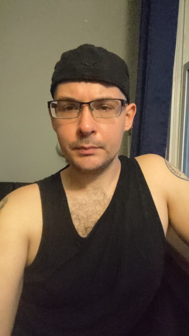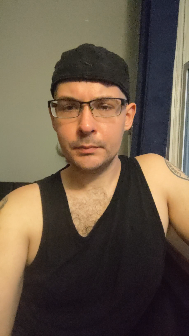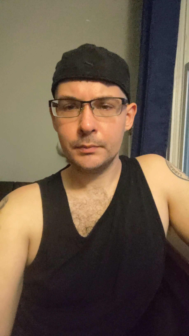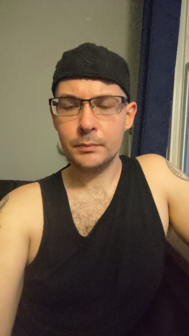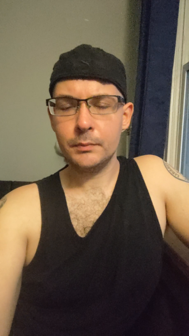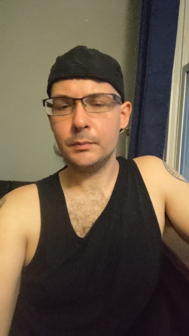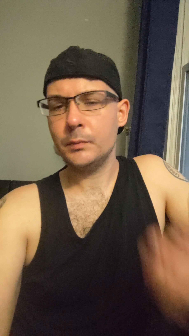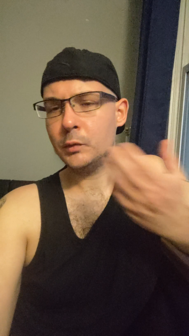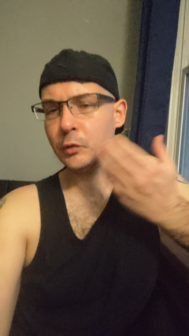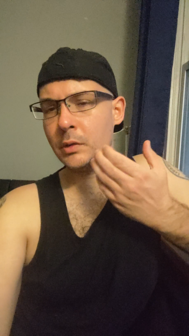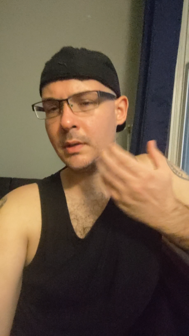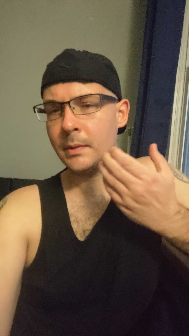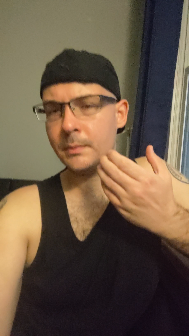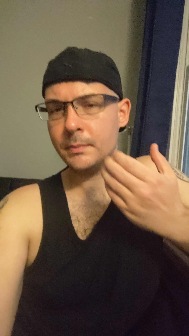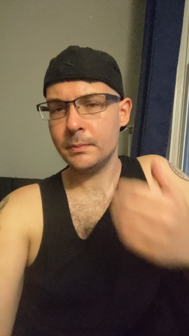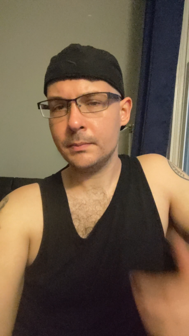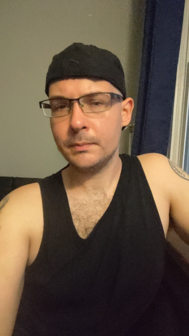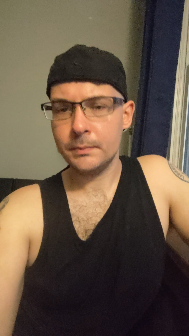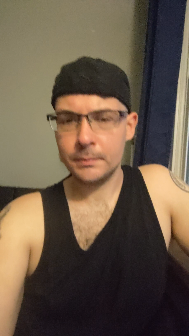shake